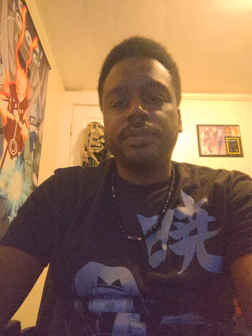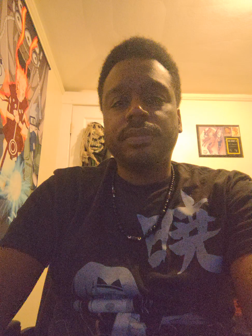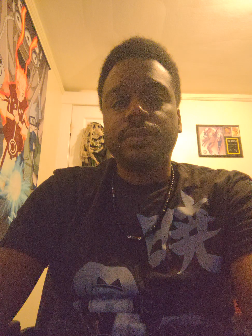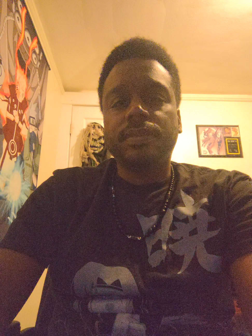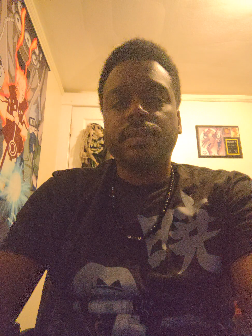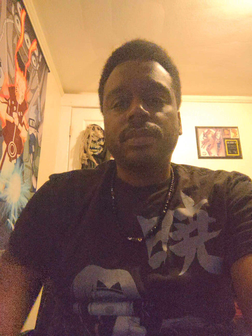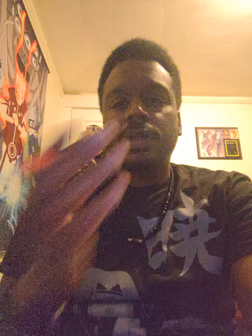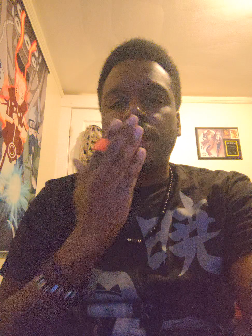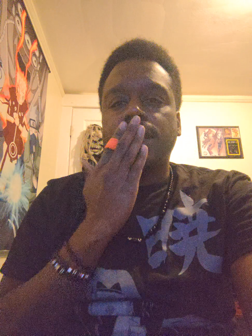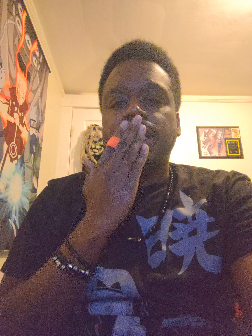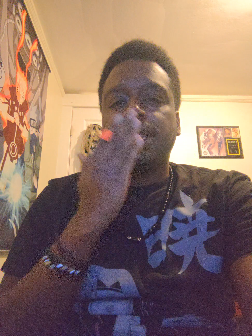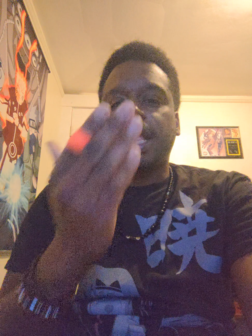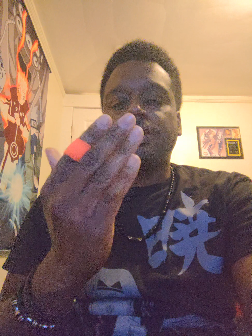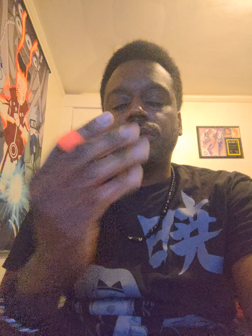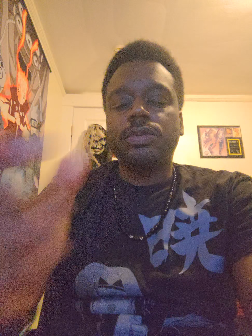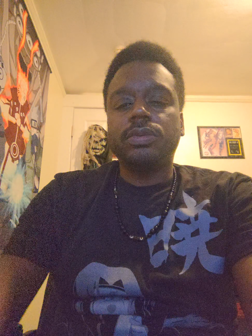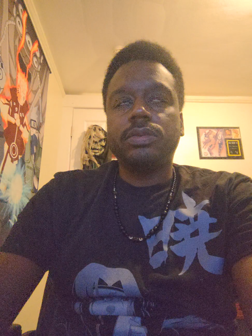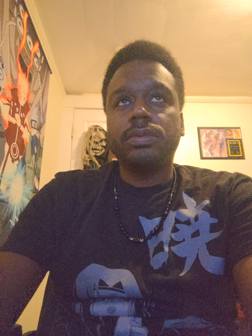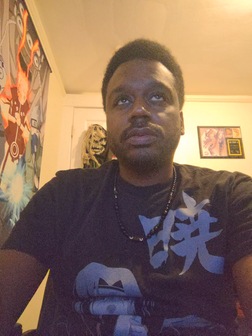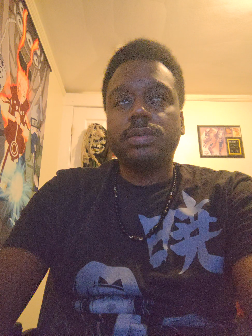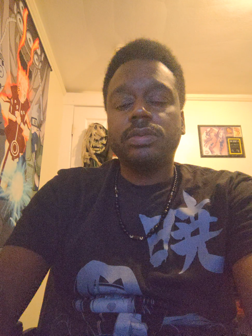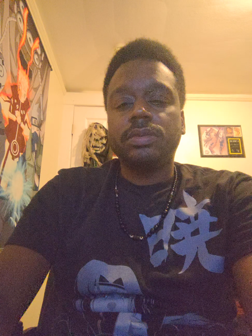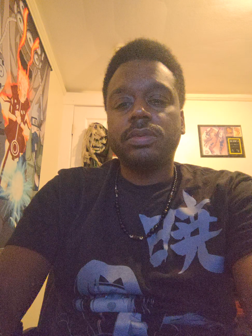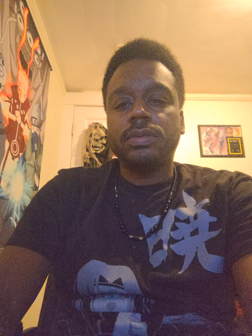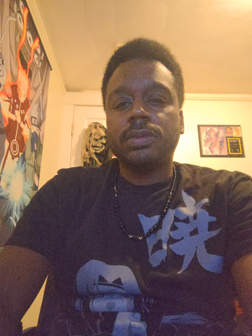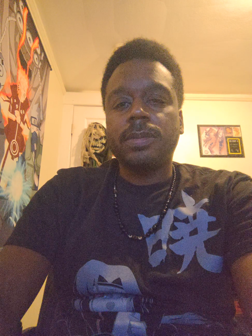thank you